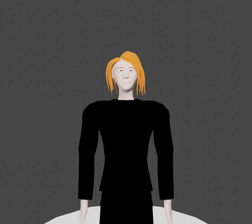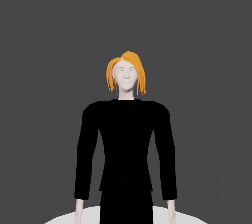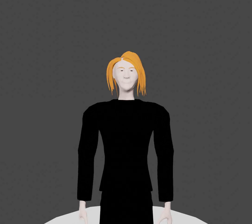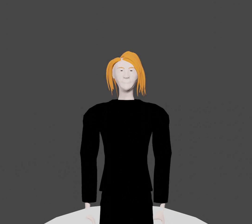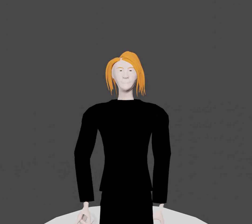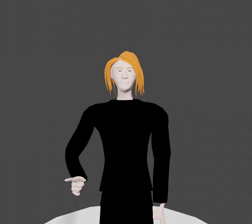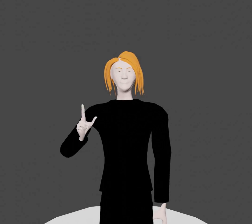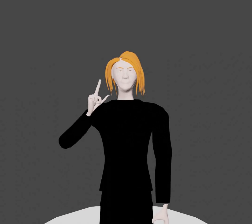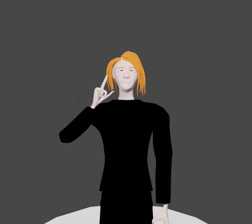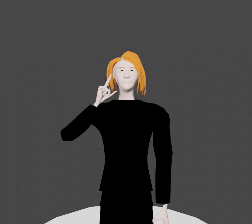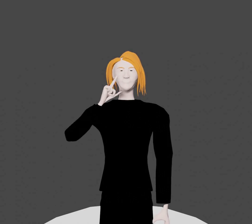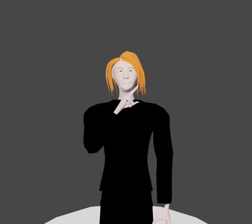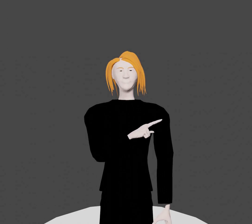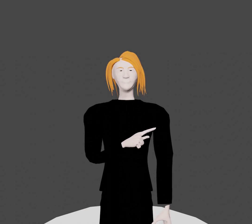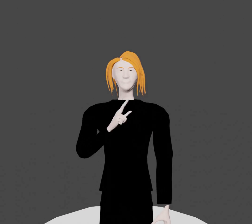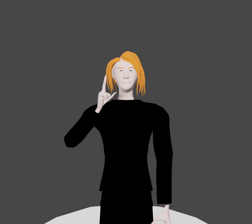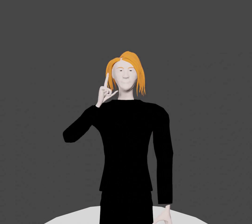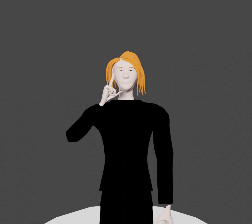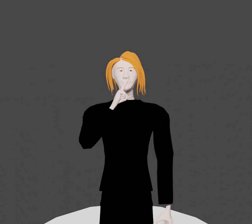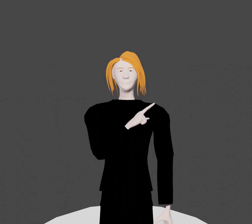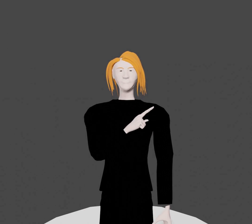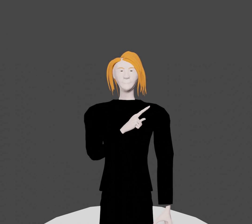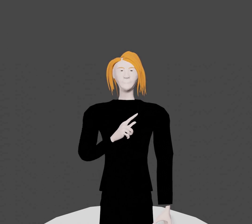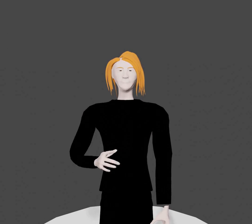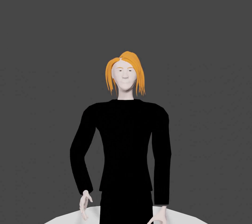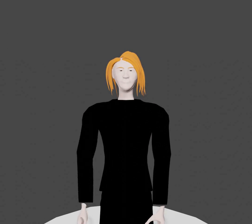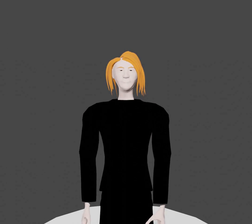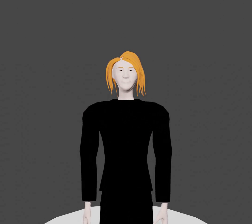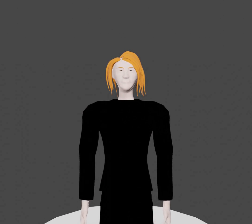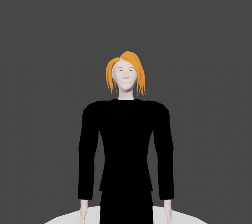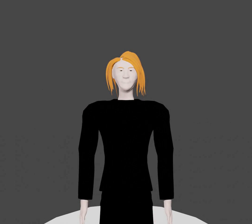Artificial